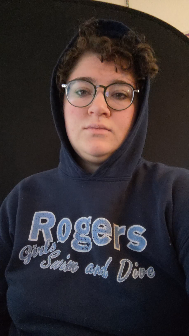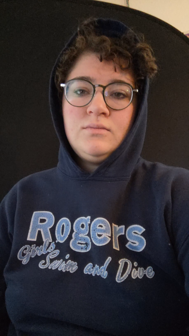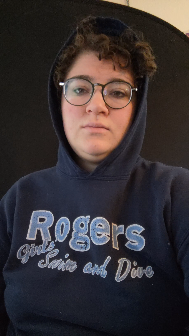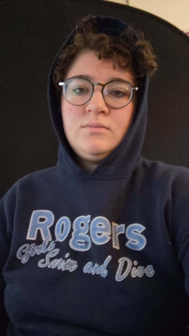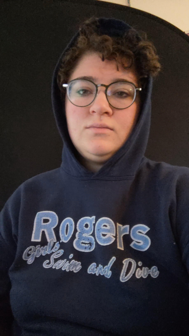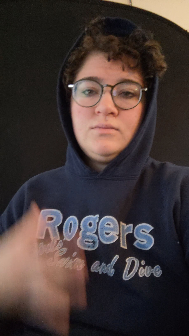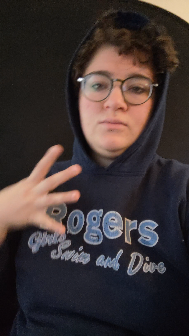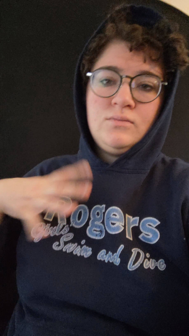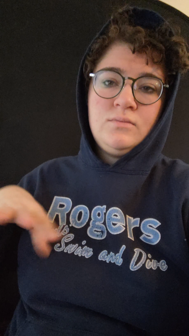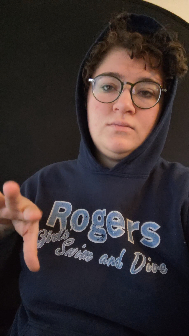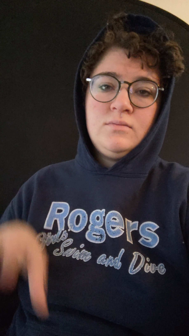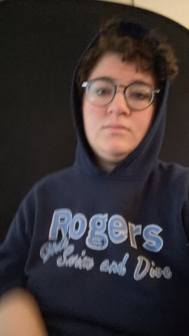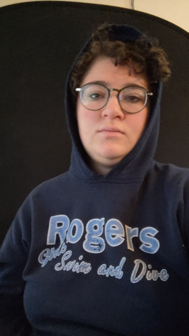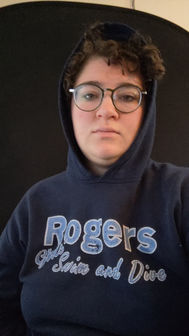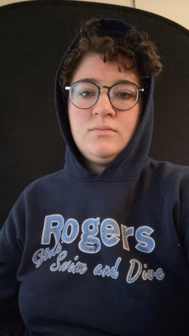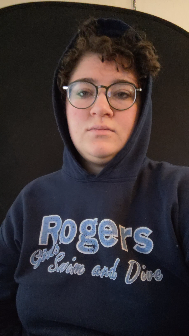dress